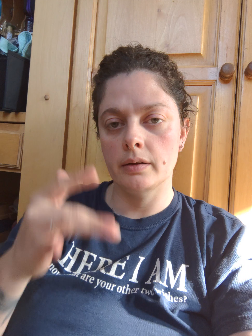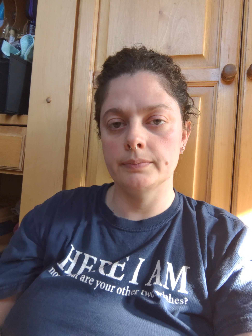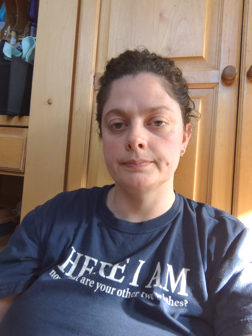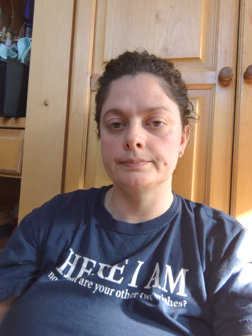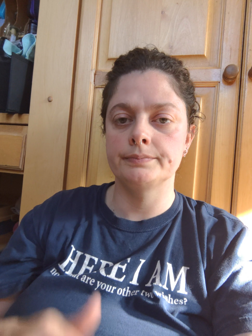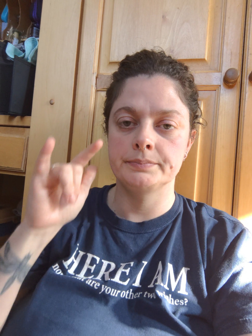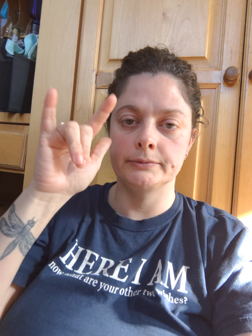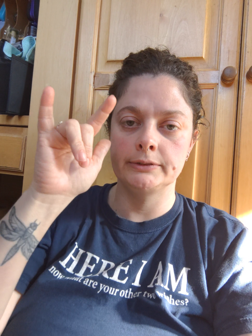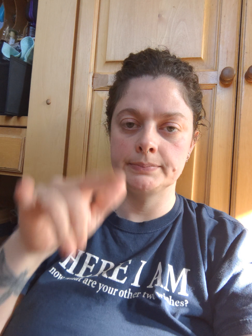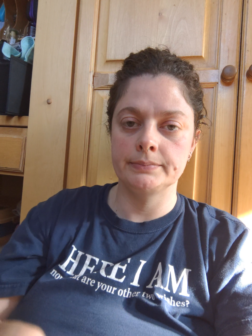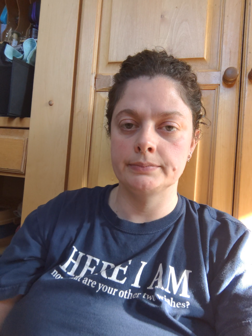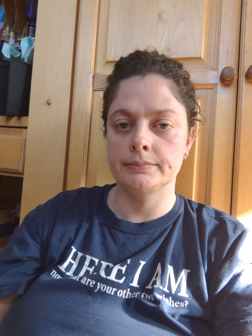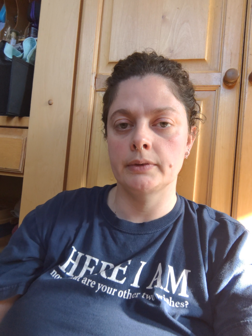airplane